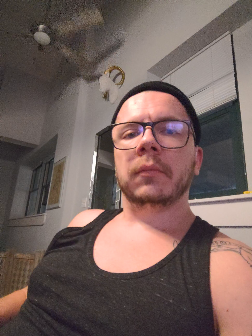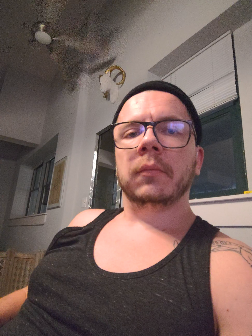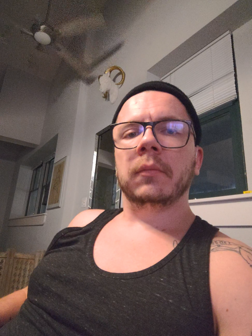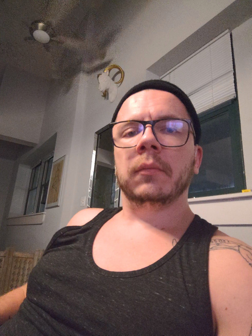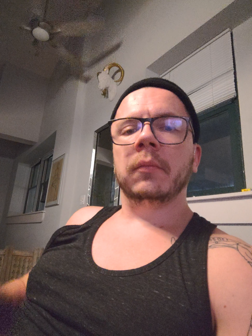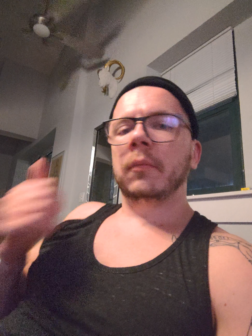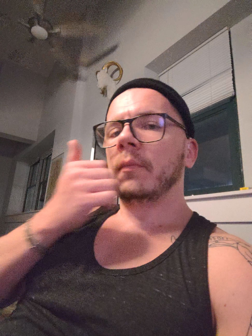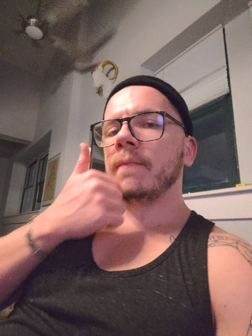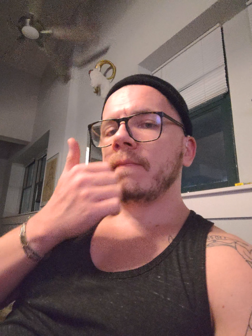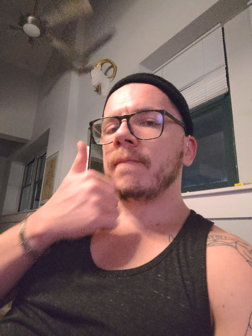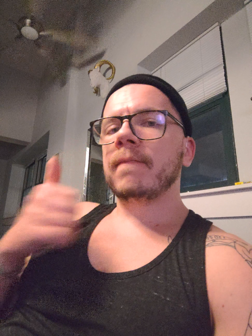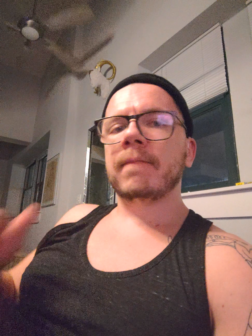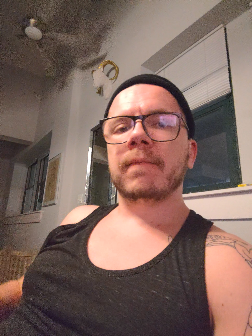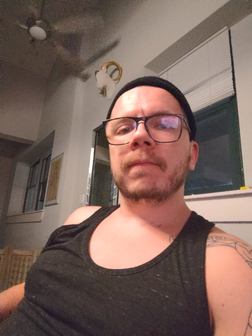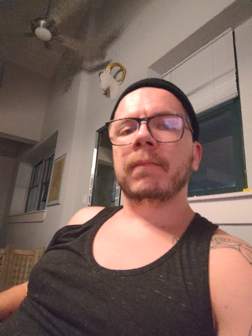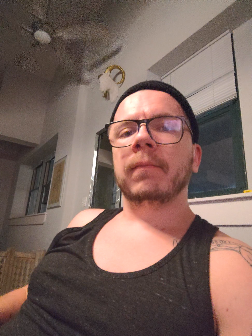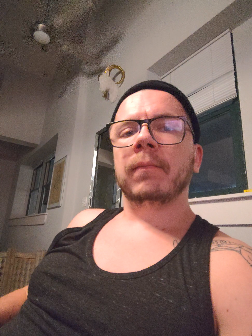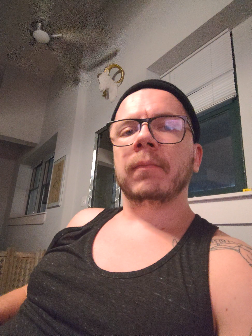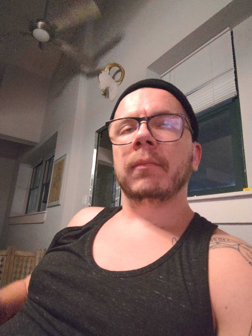underwear